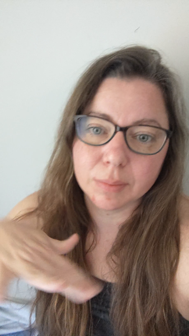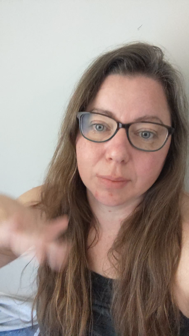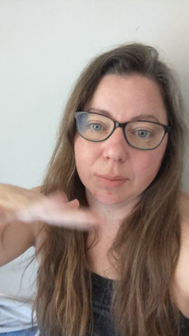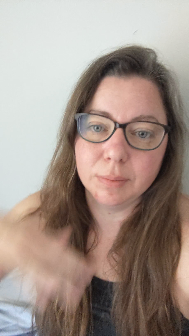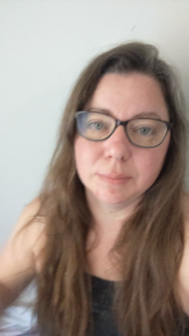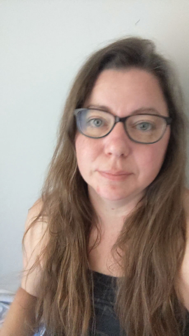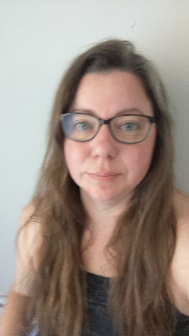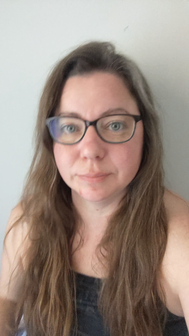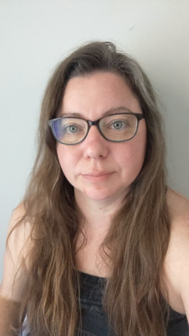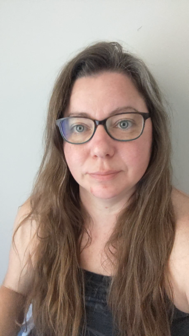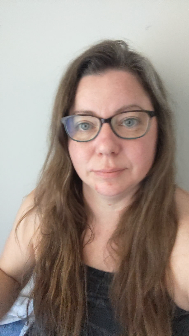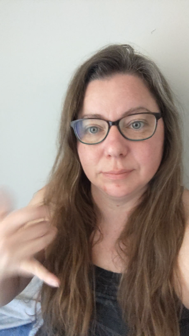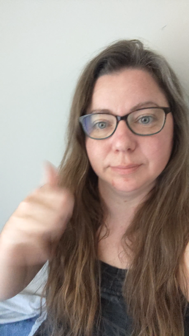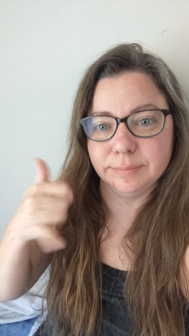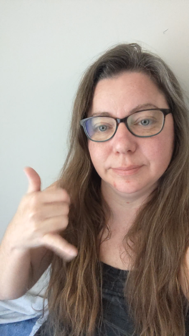party